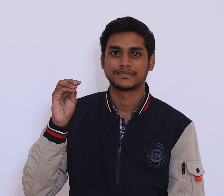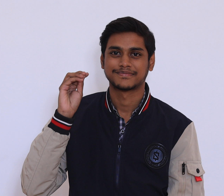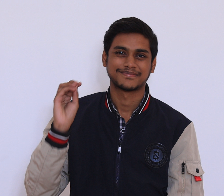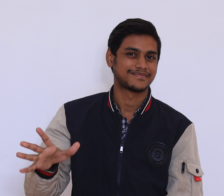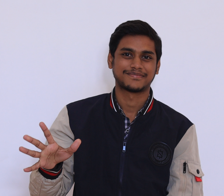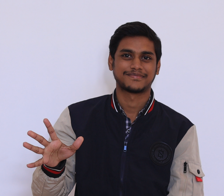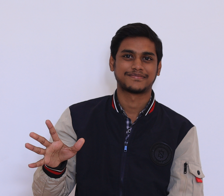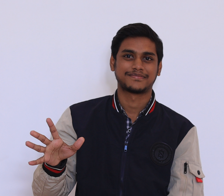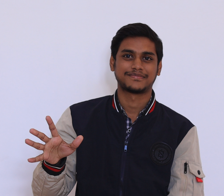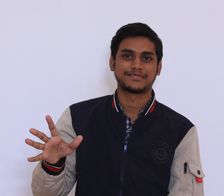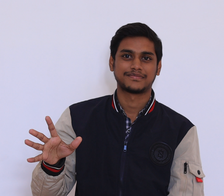bad